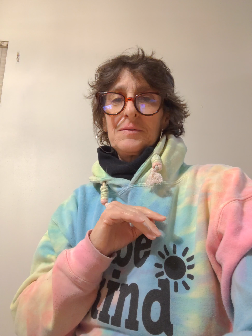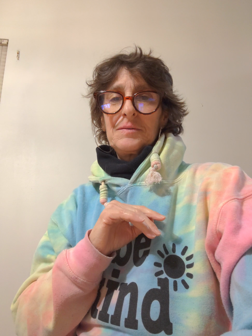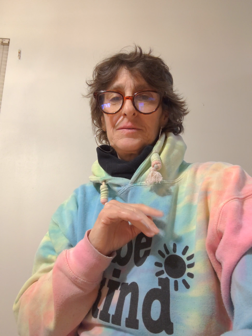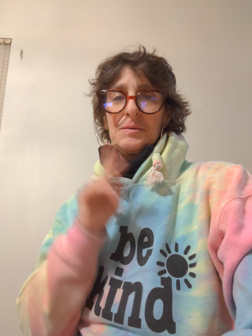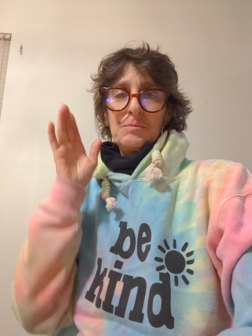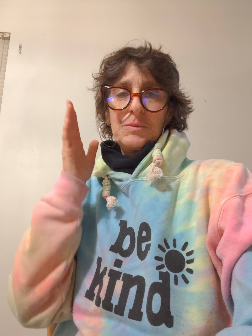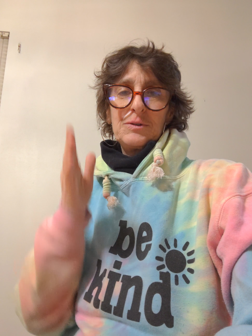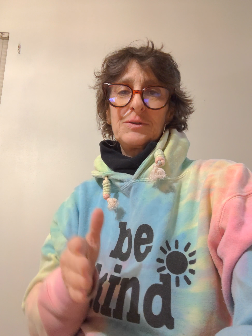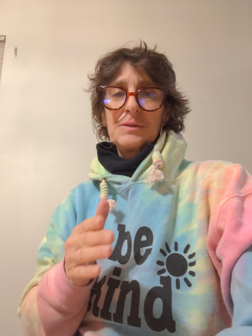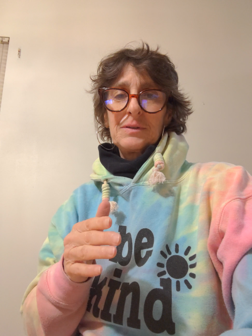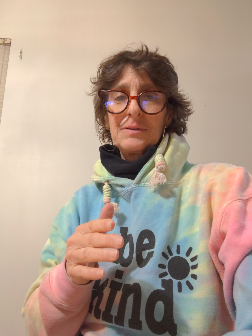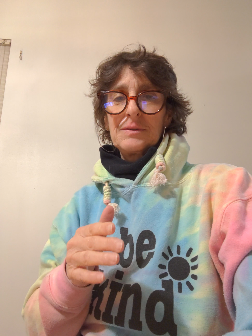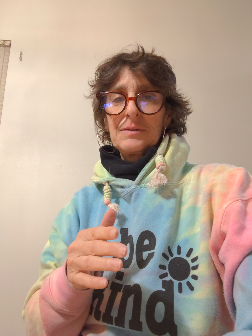person